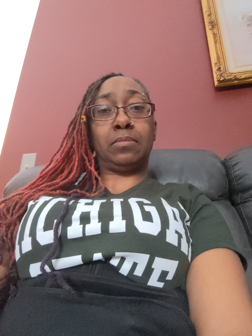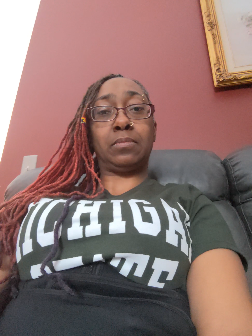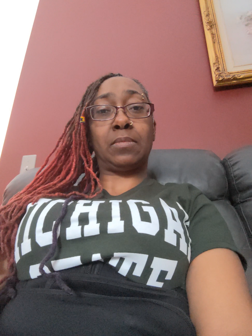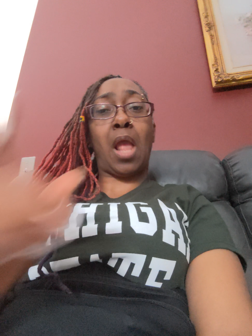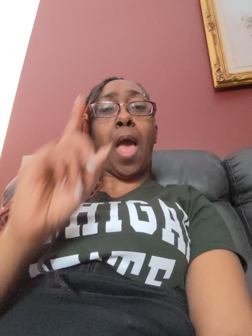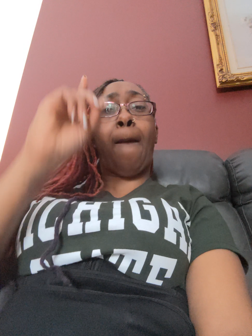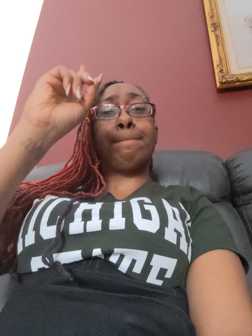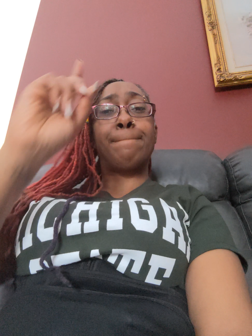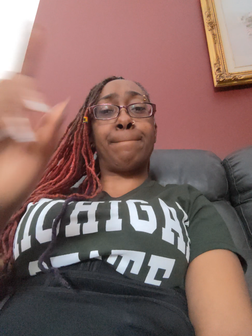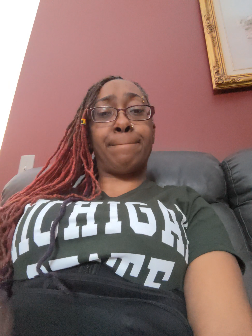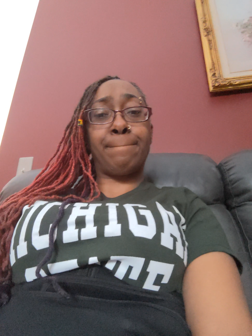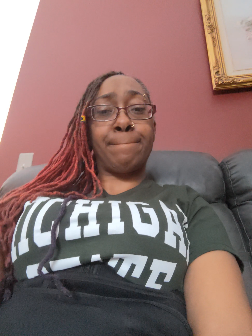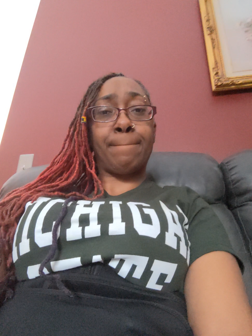up